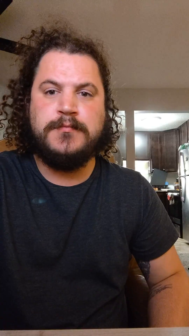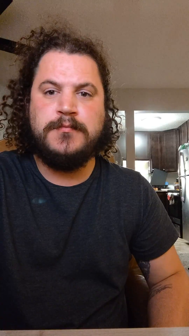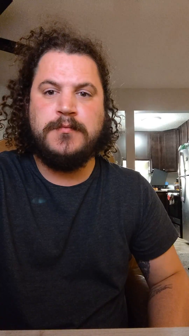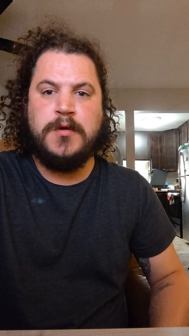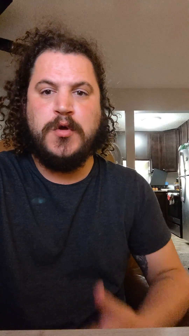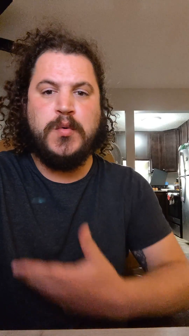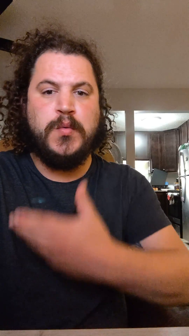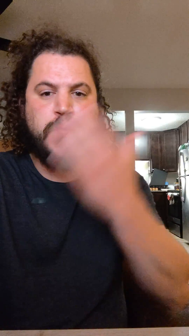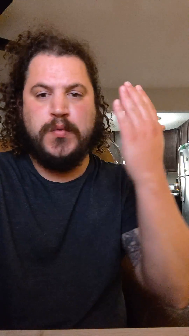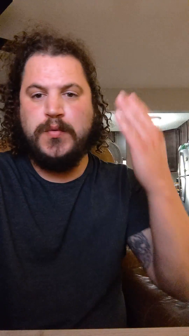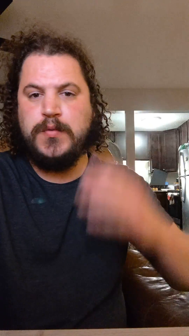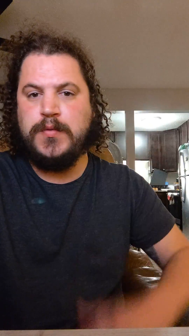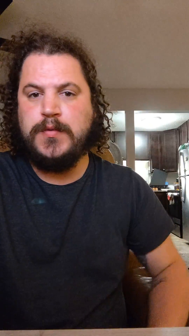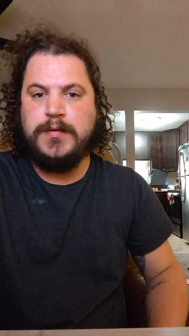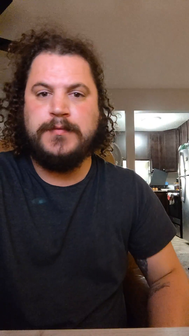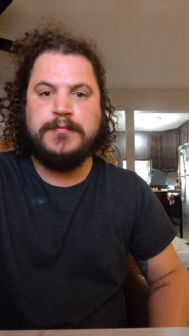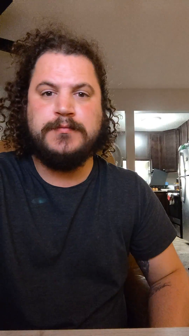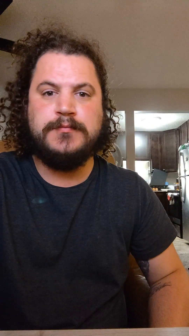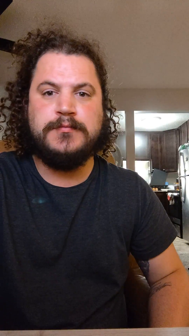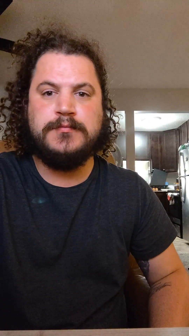all gone